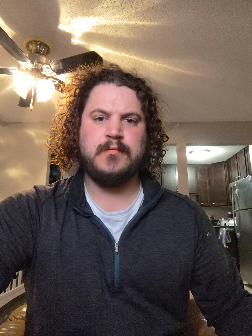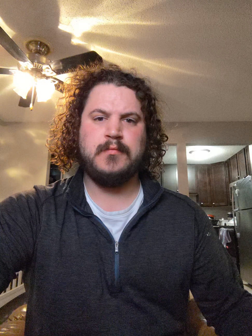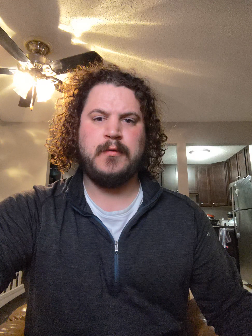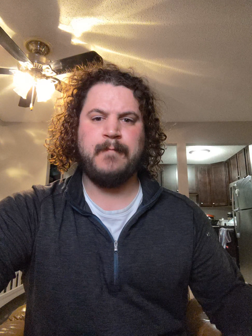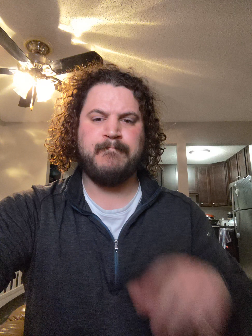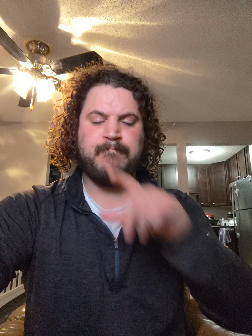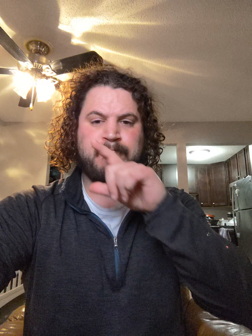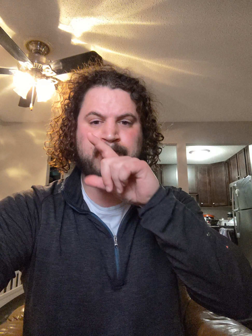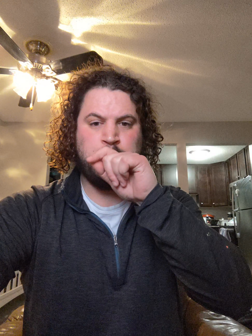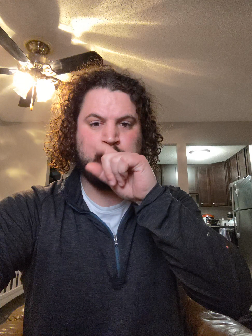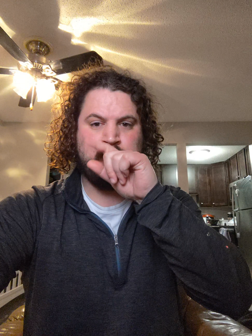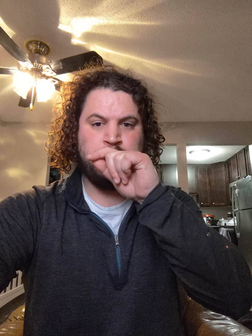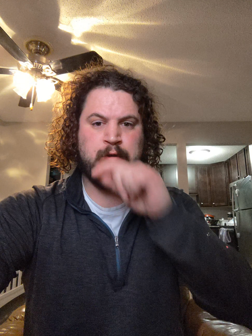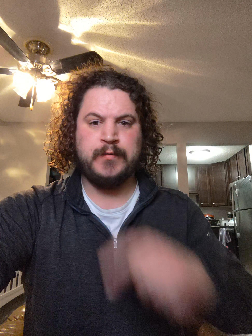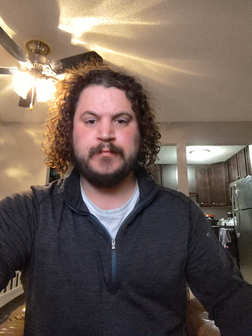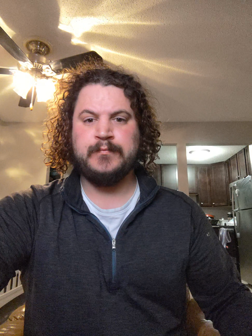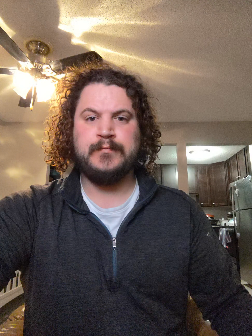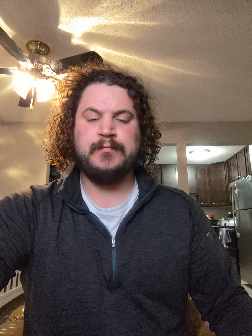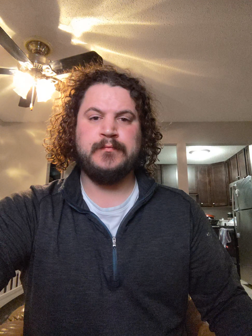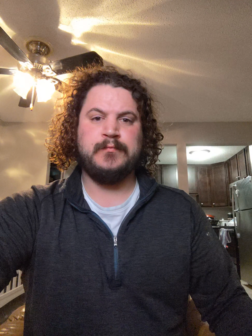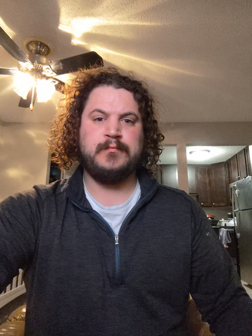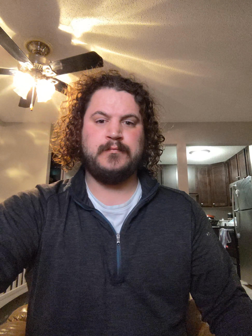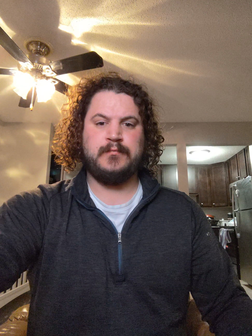bird